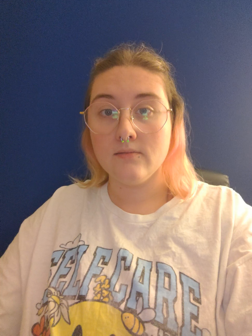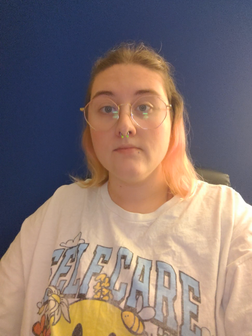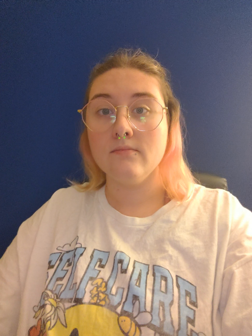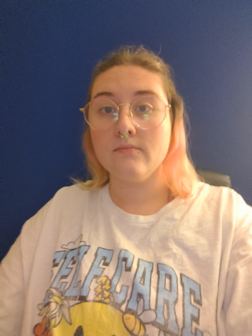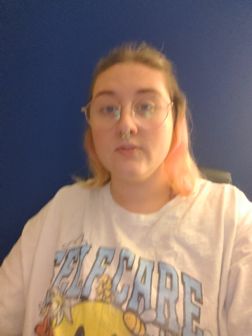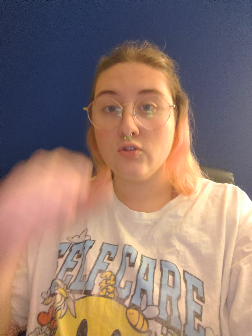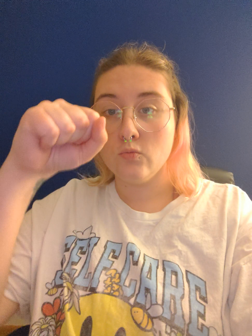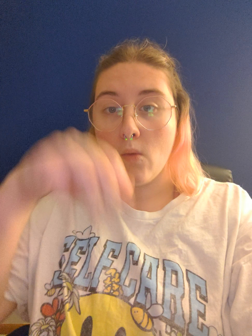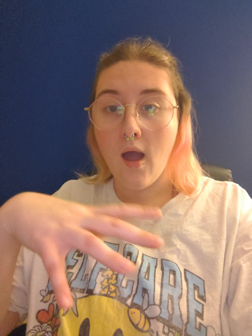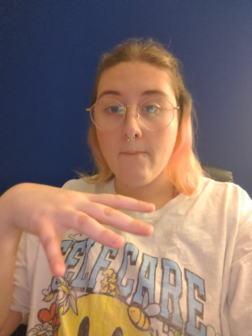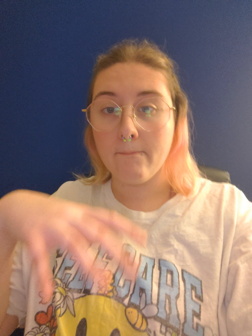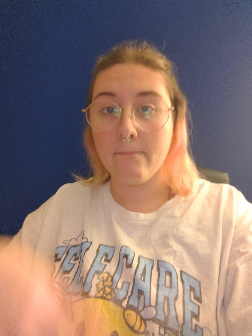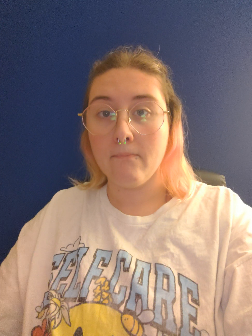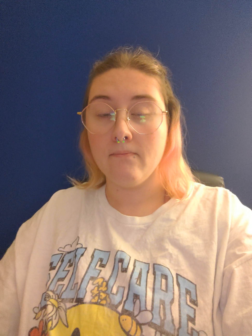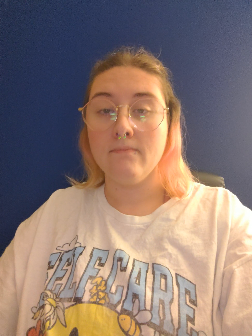drop